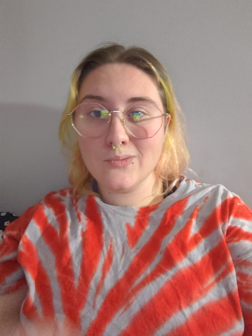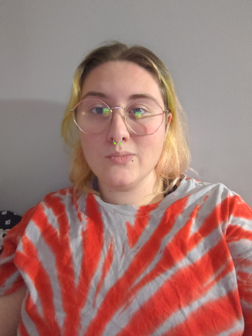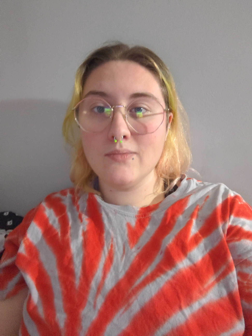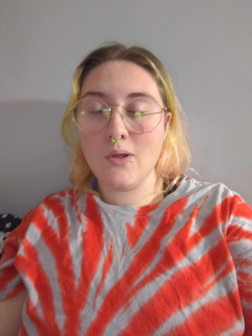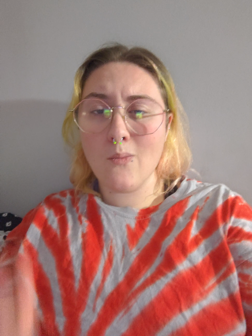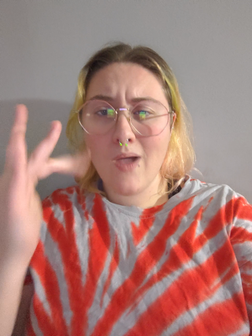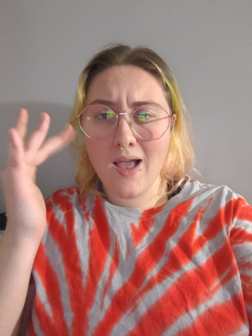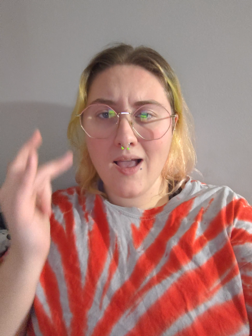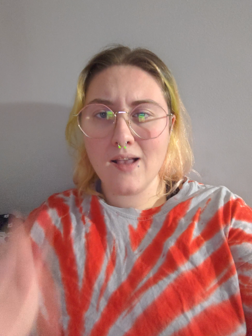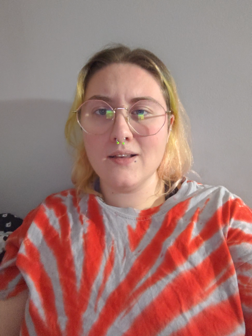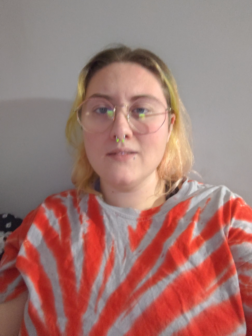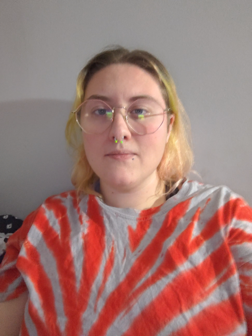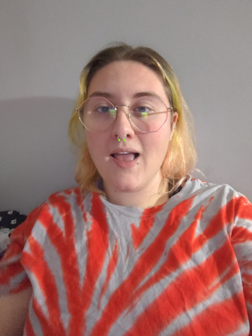why